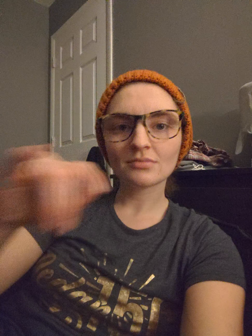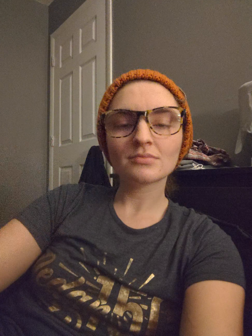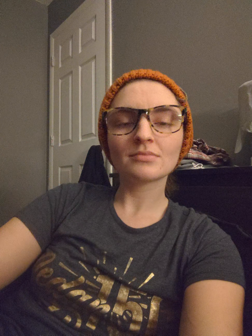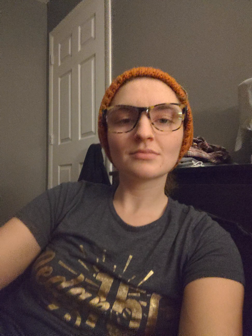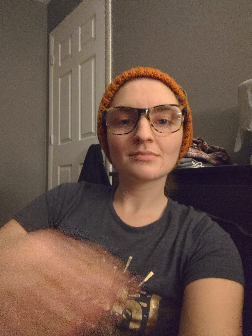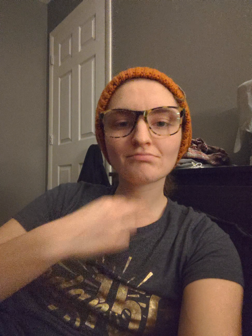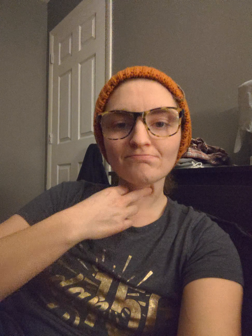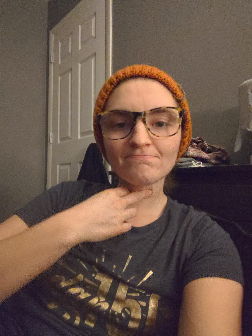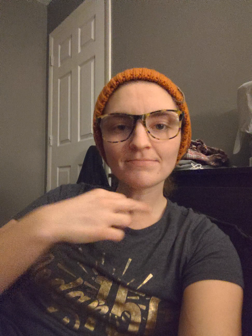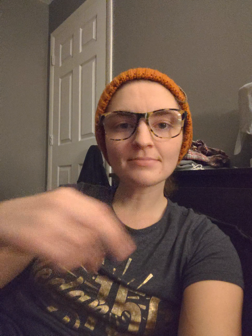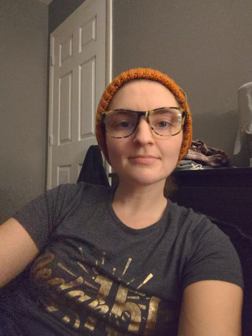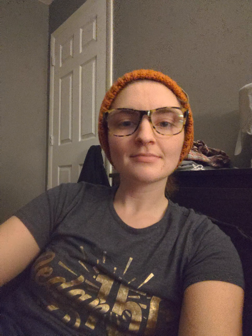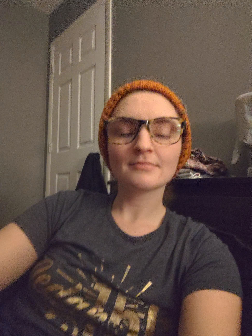stuck